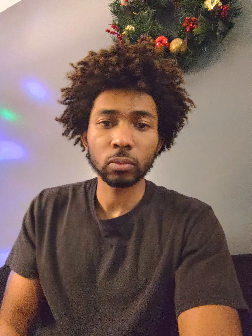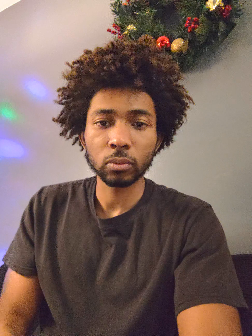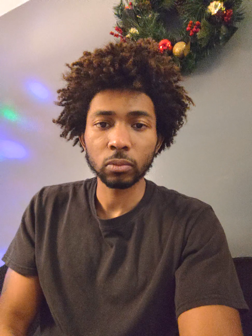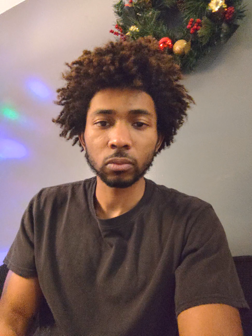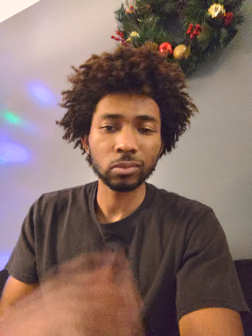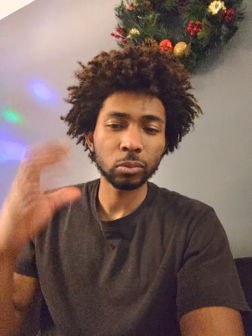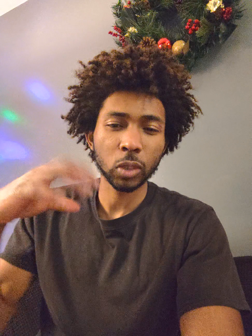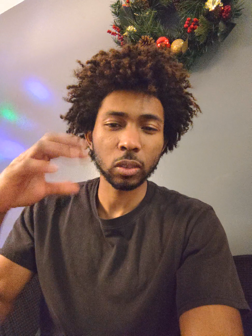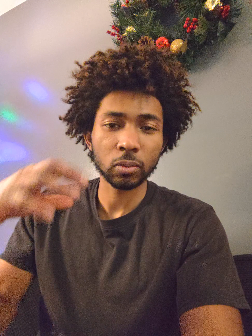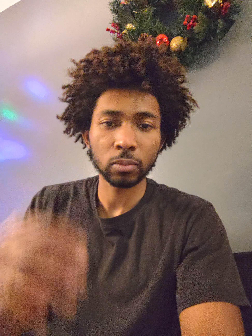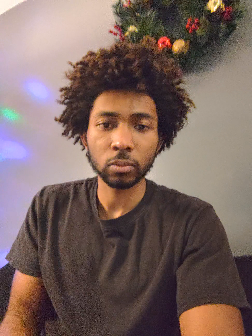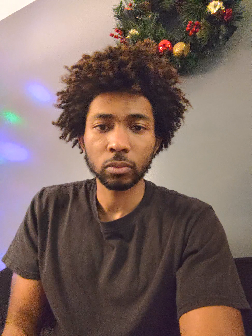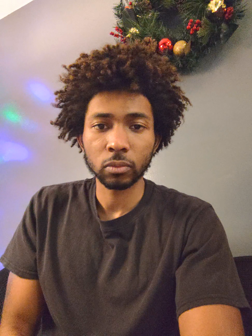rain